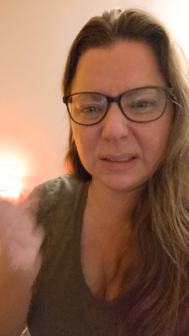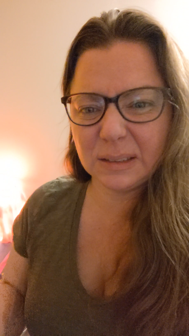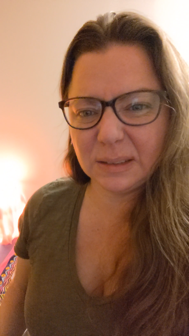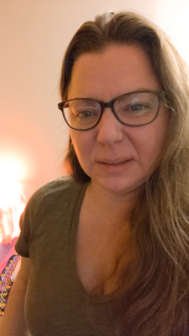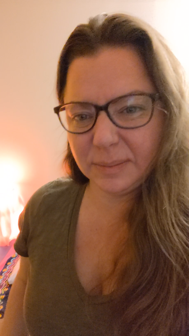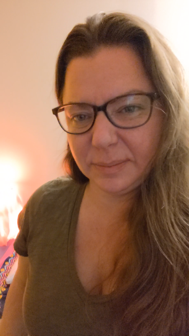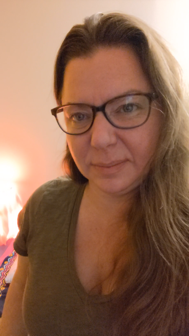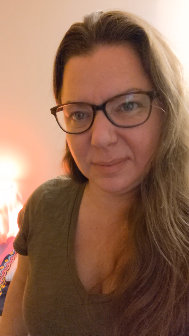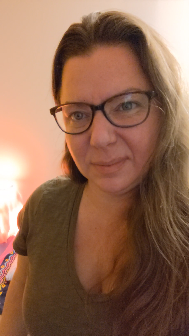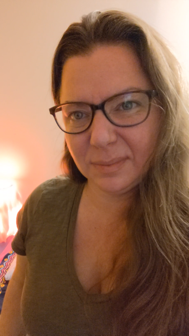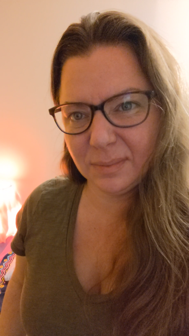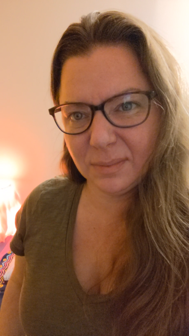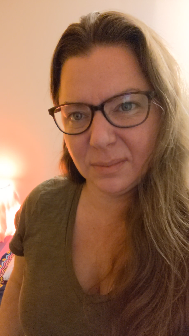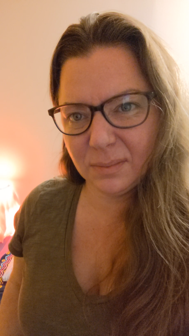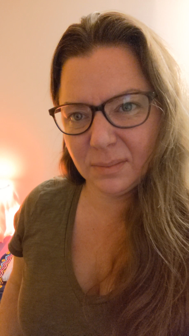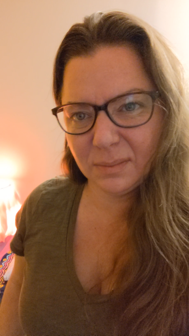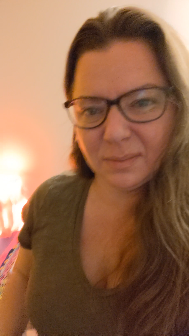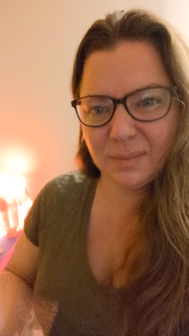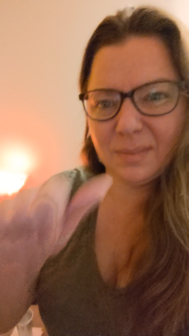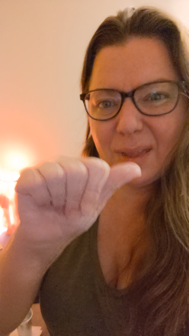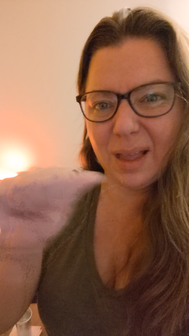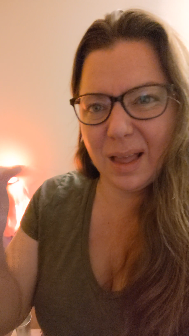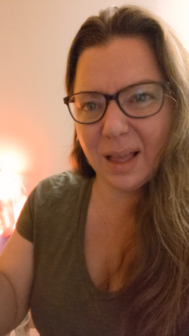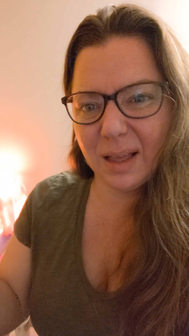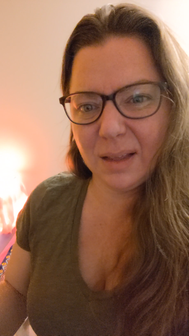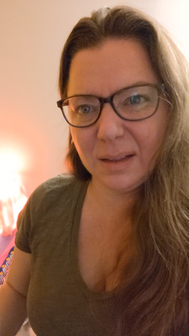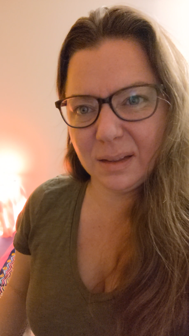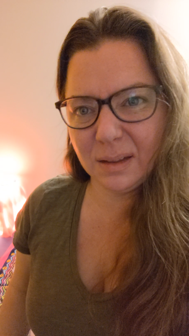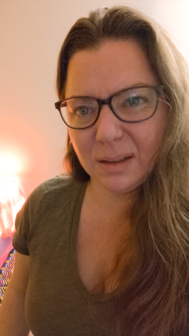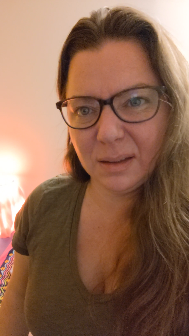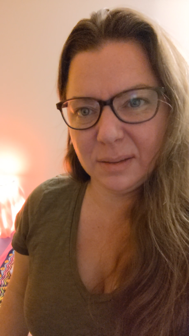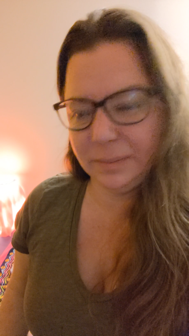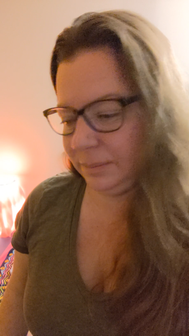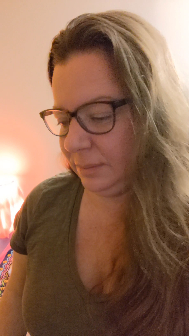a